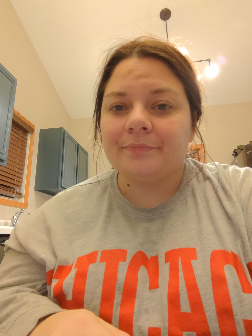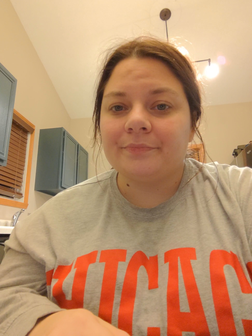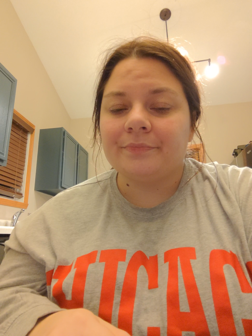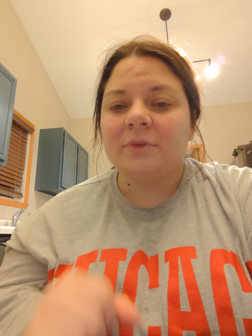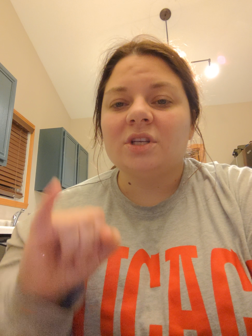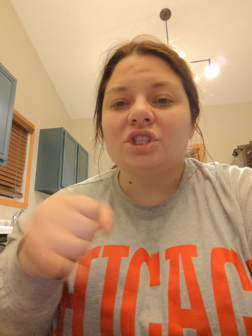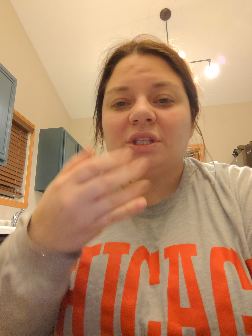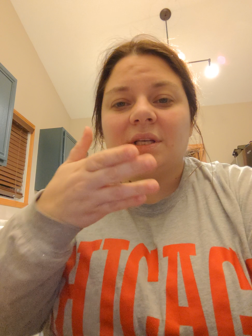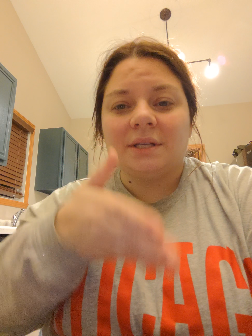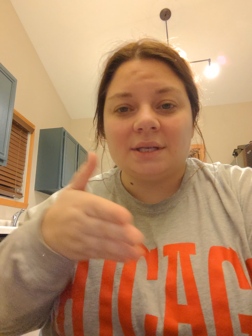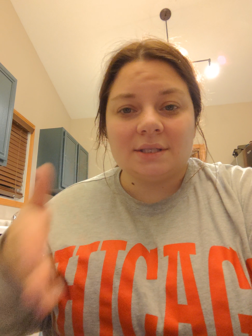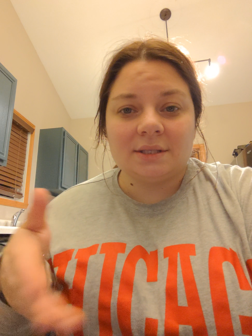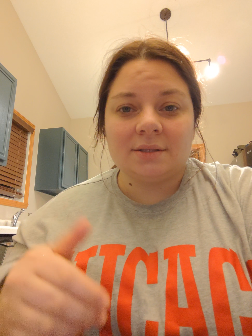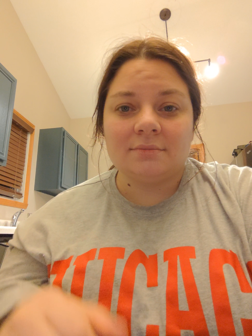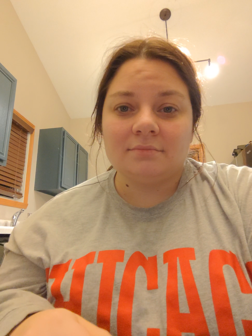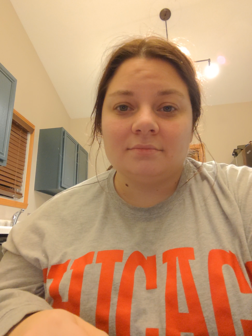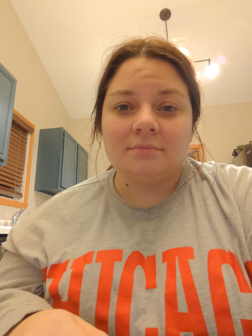jeans